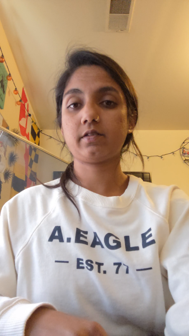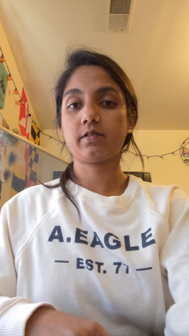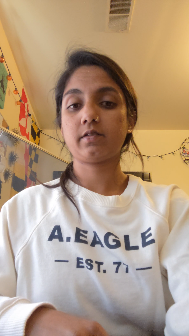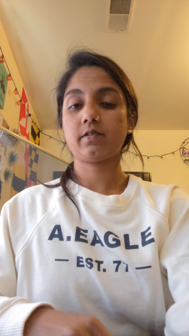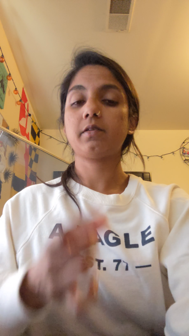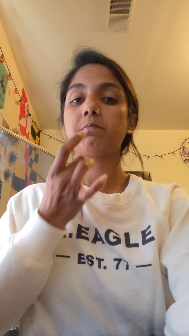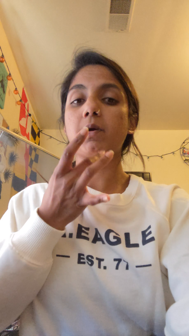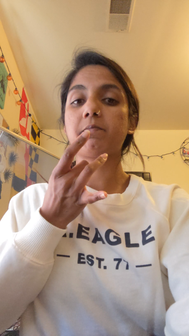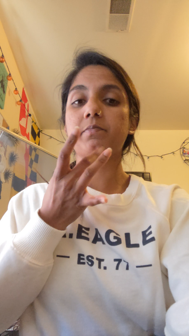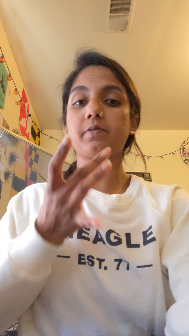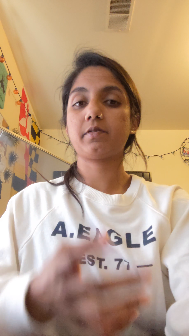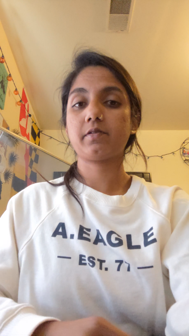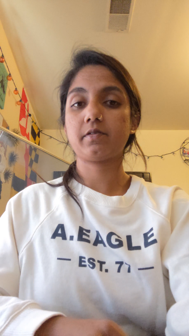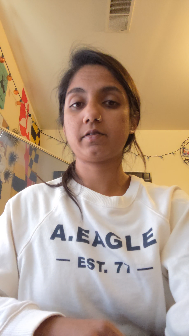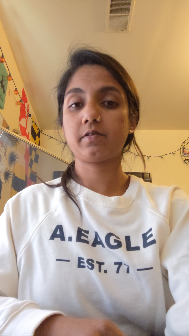light bulb